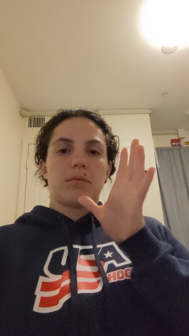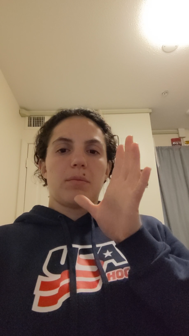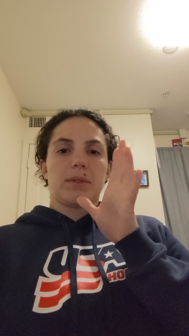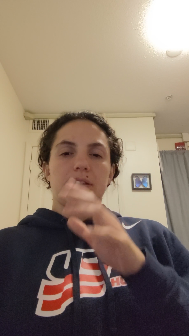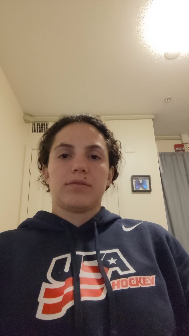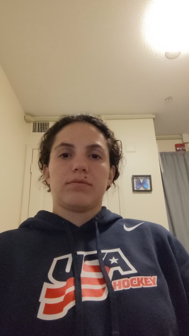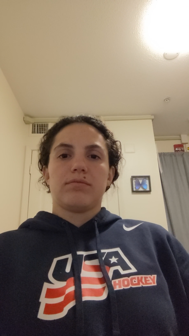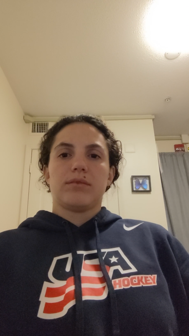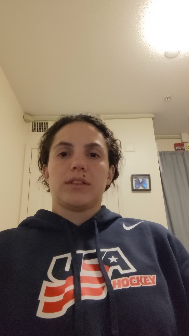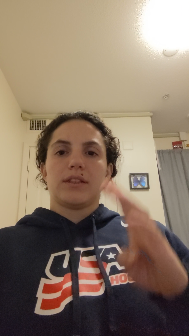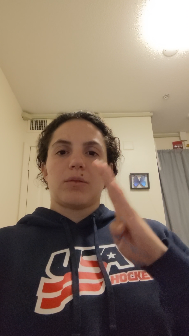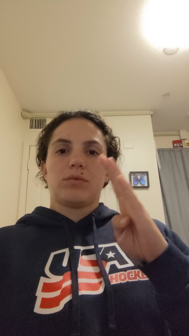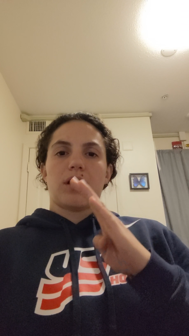downtown